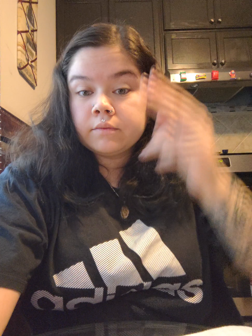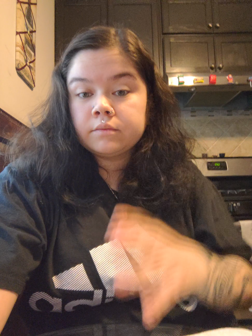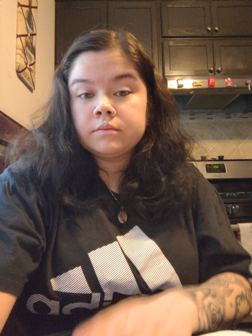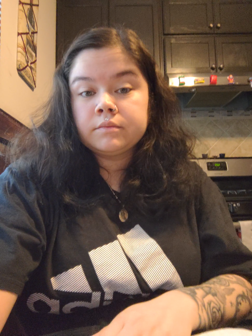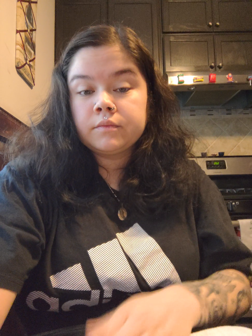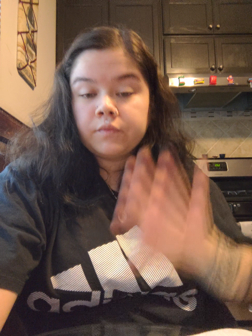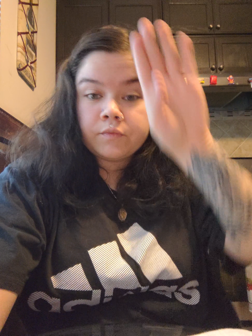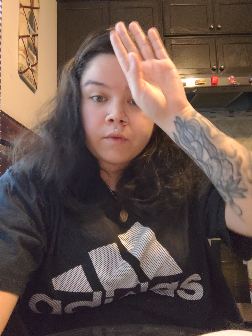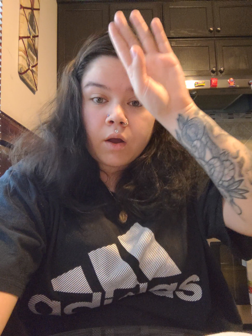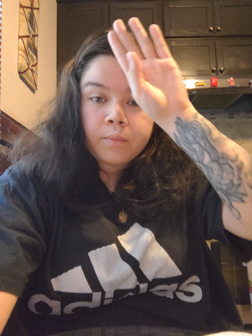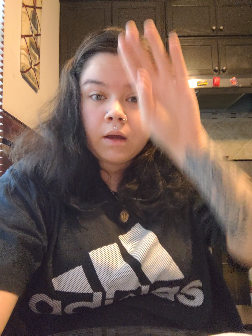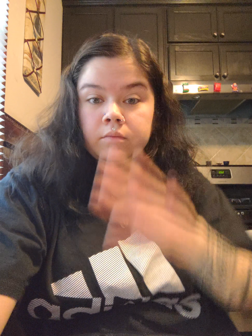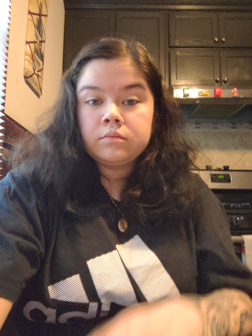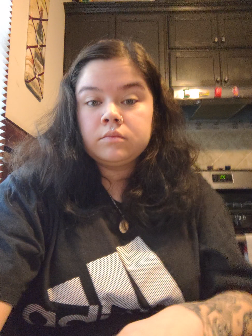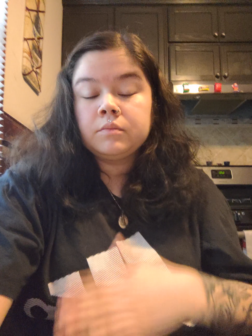fireman